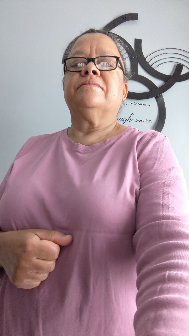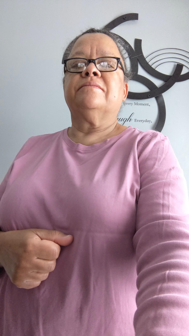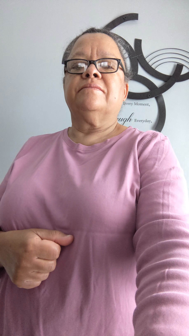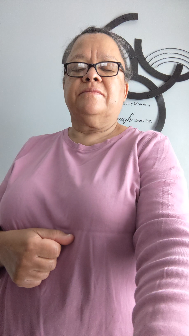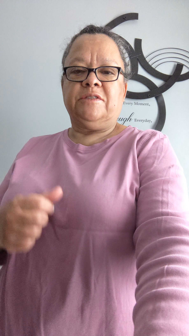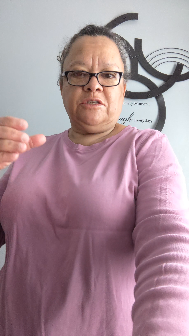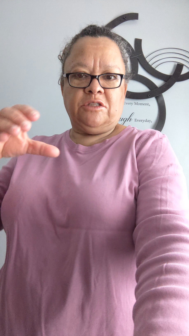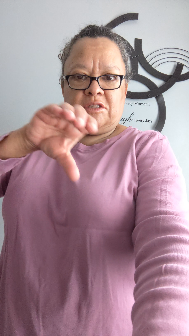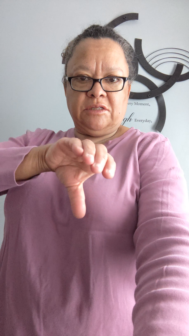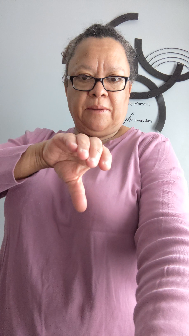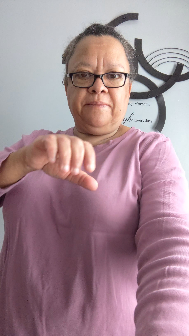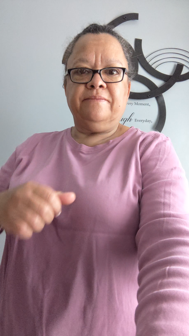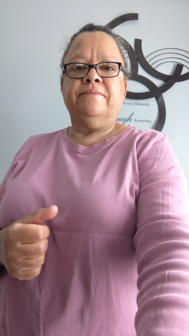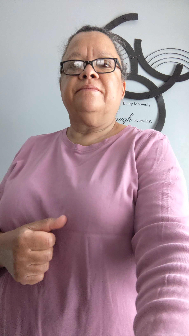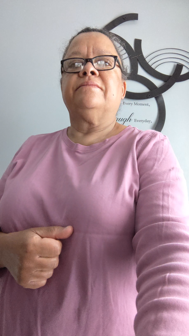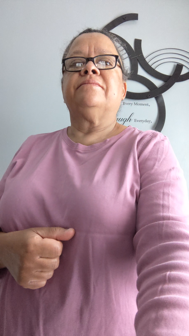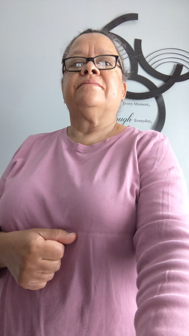dump